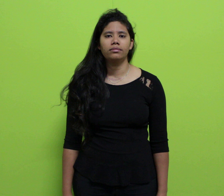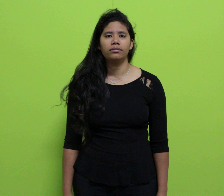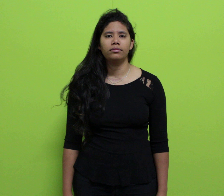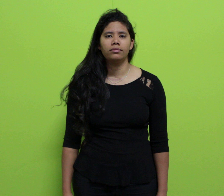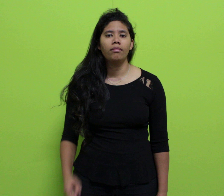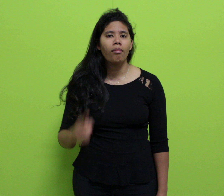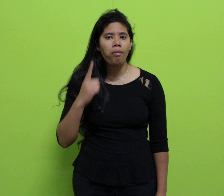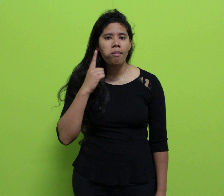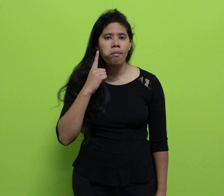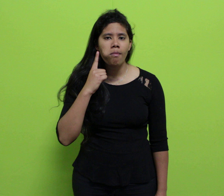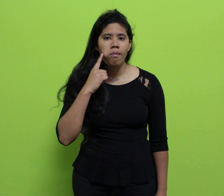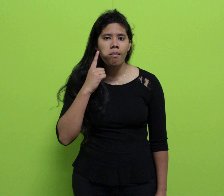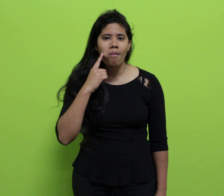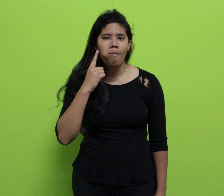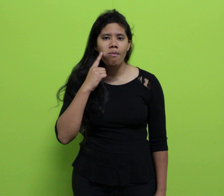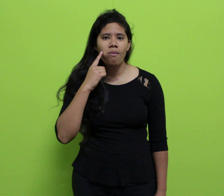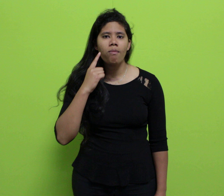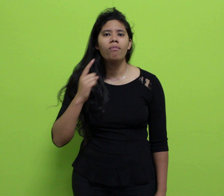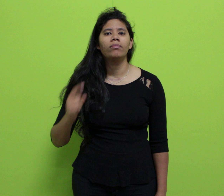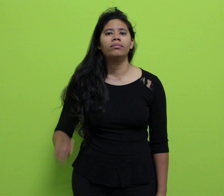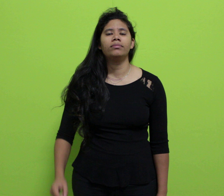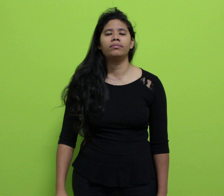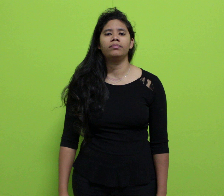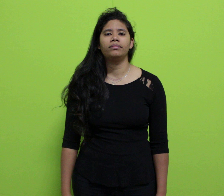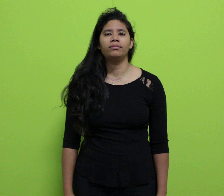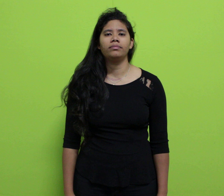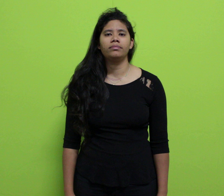bala